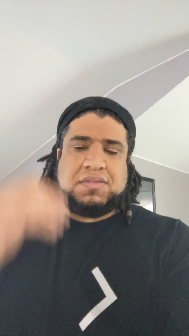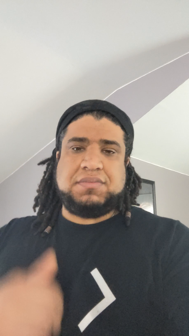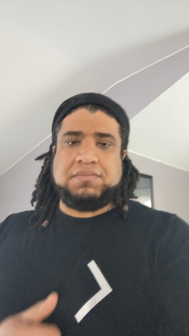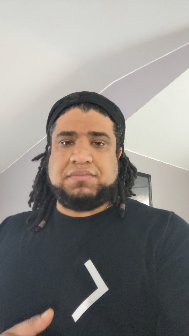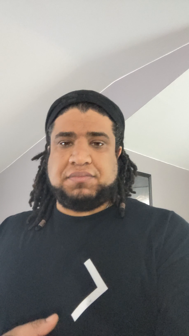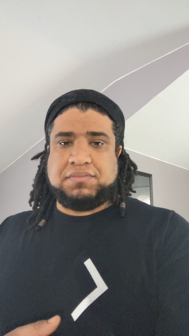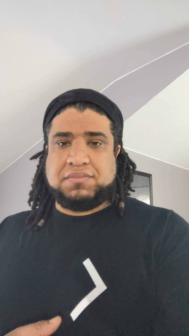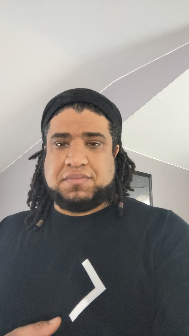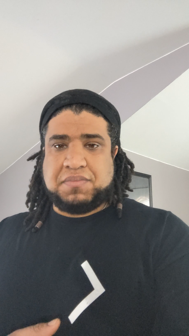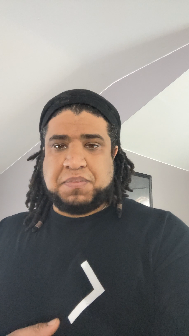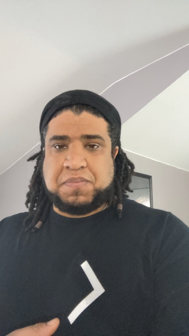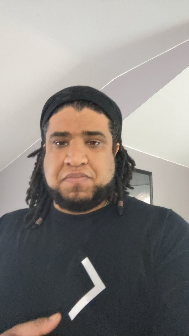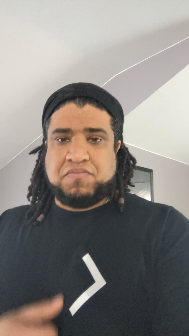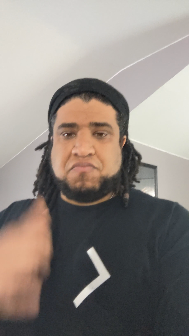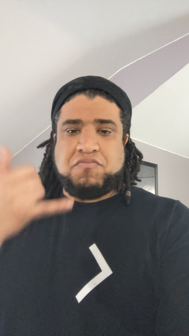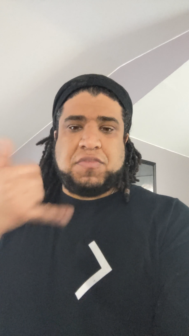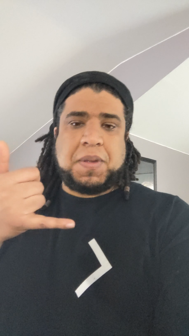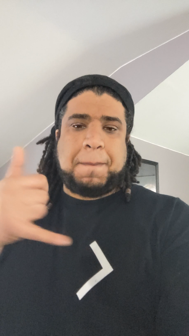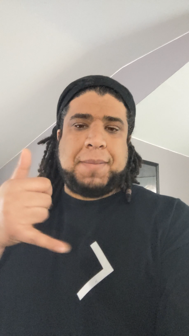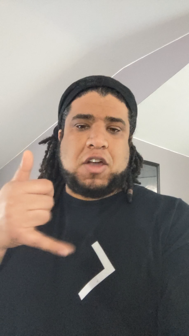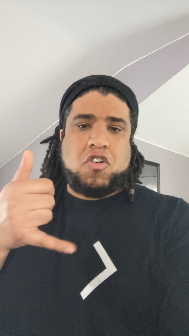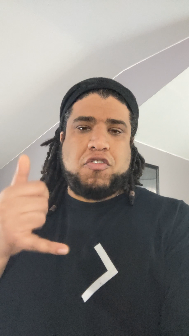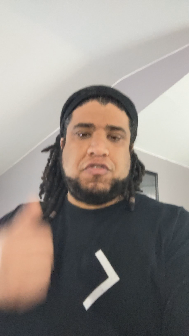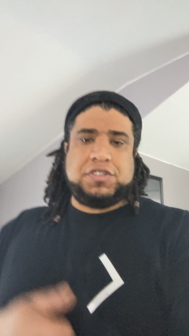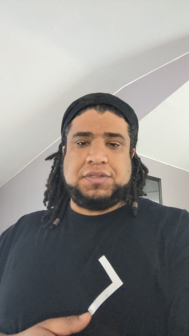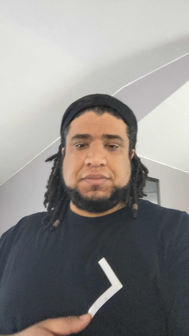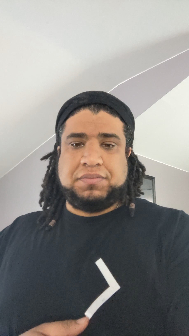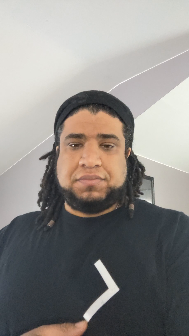party